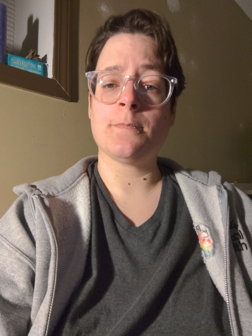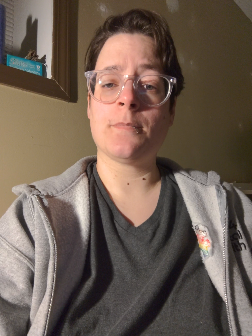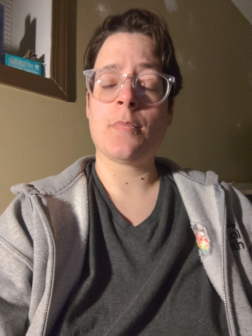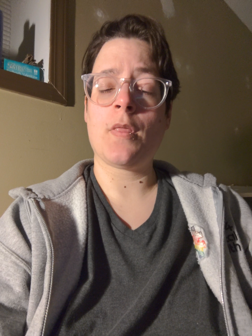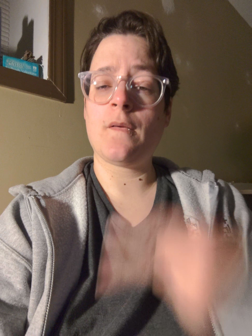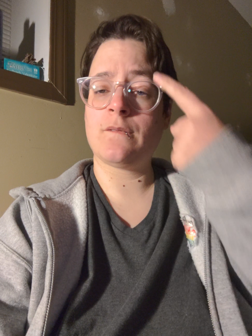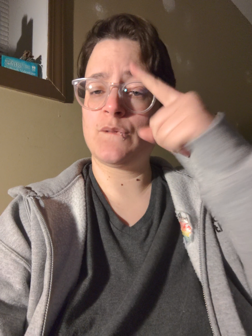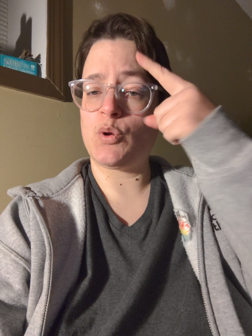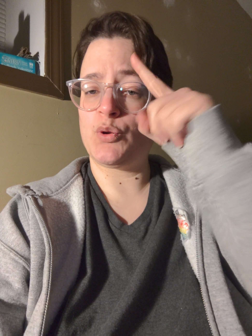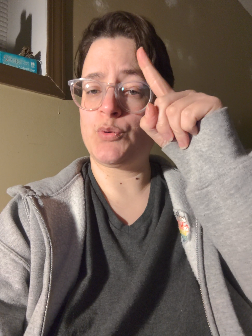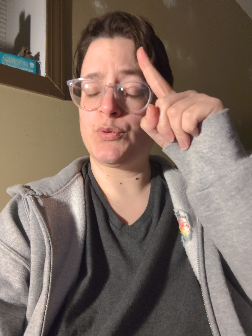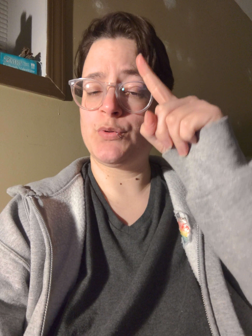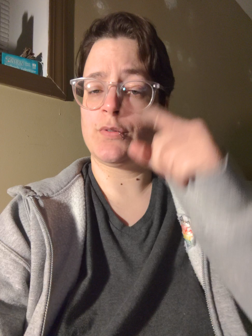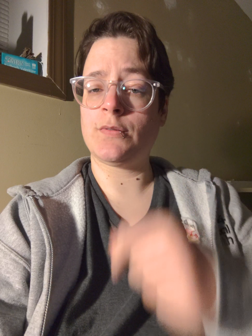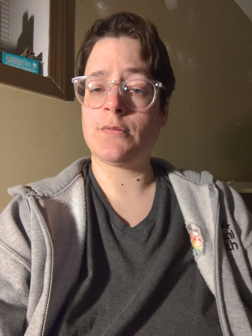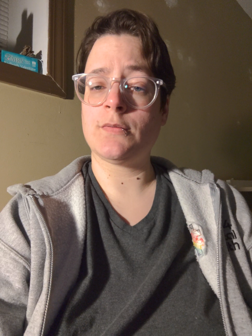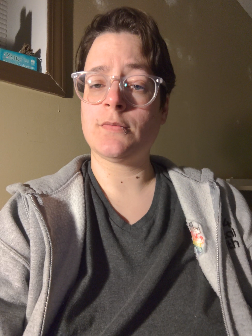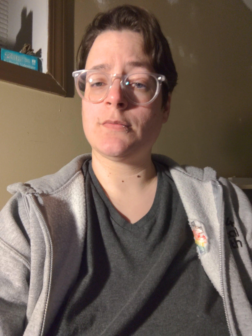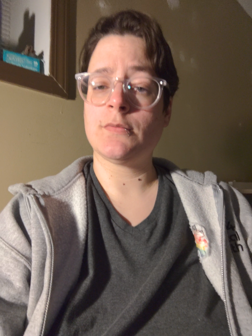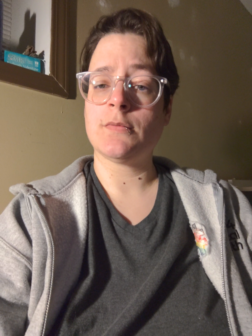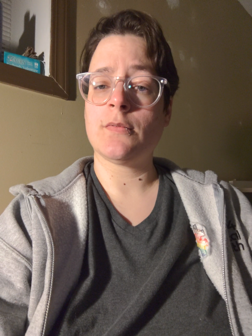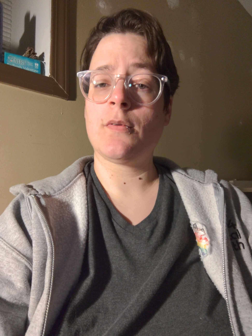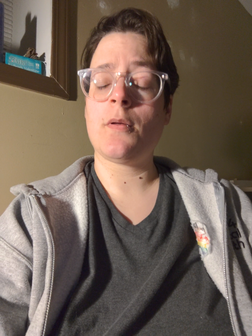for